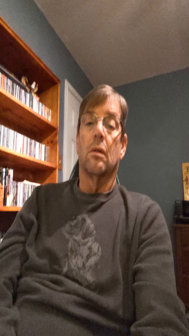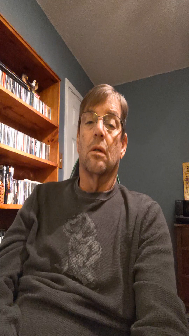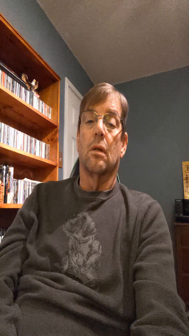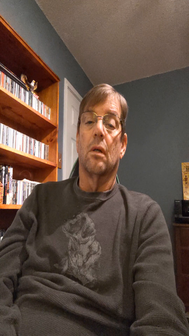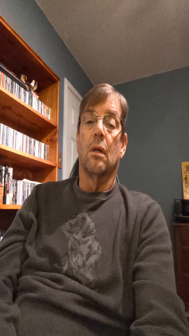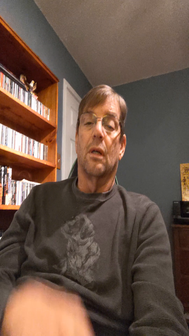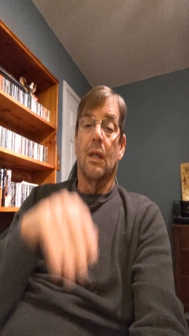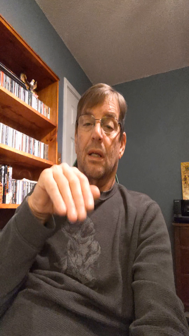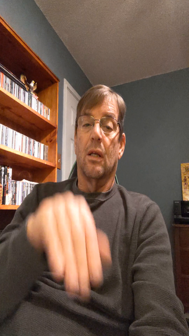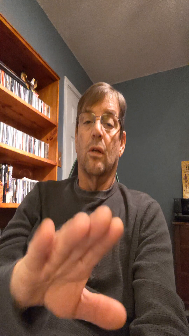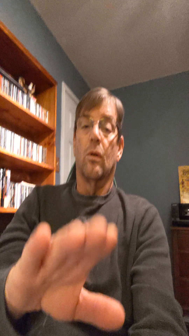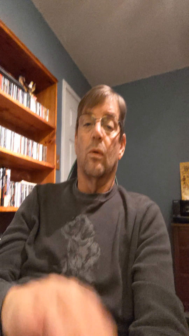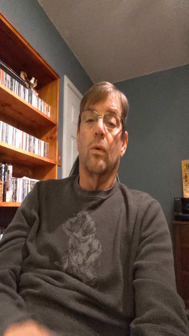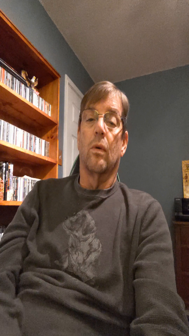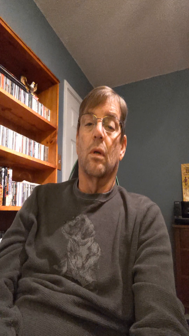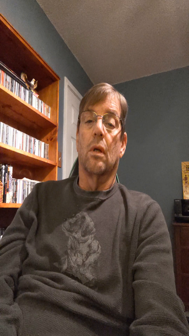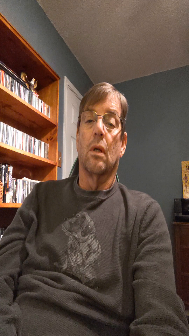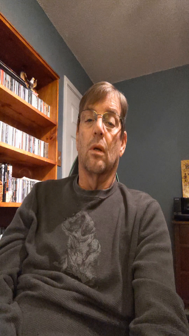into